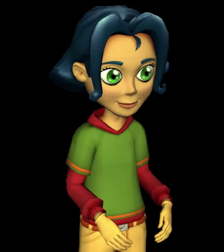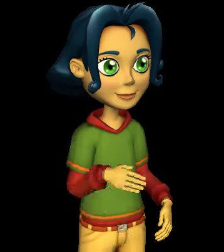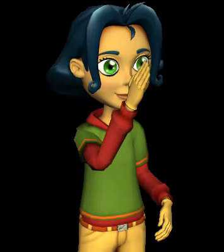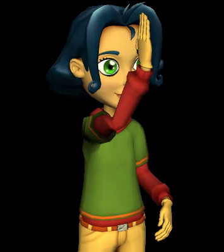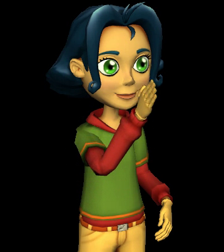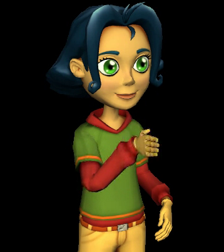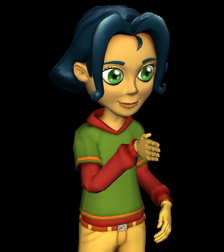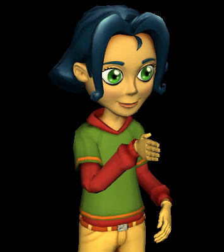مباشرة